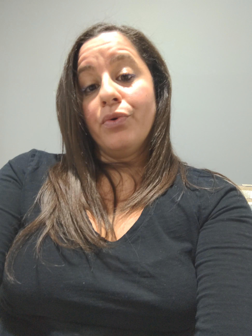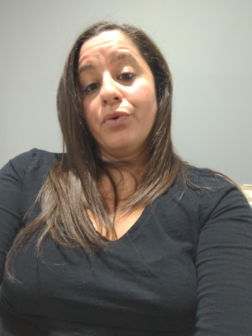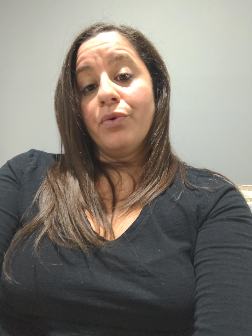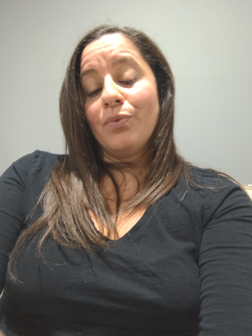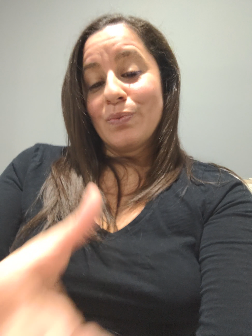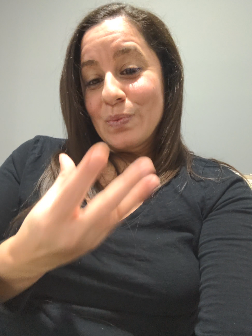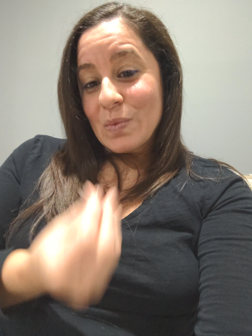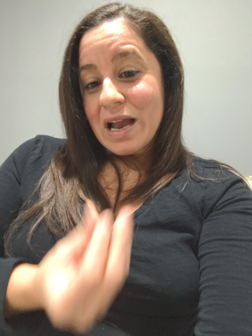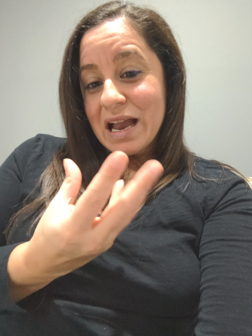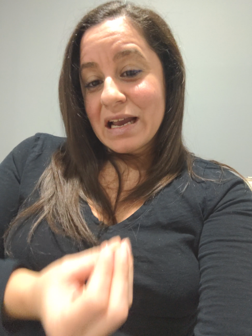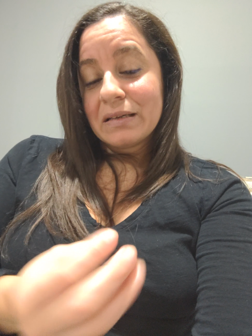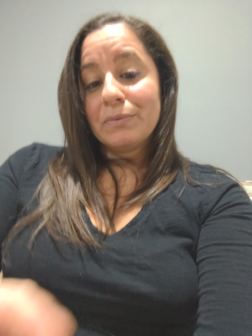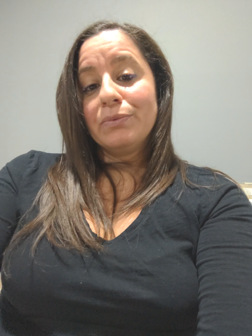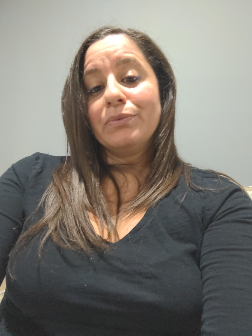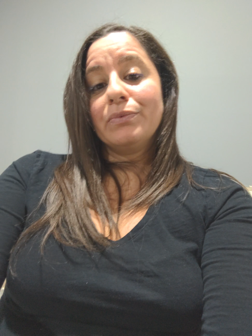wet